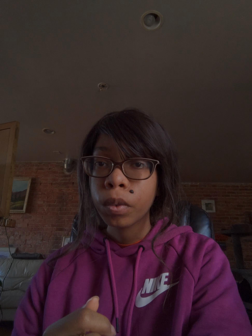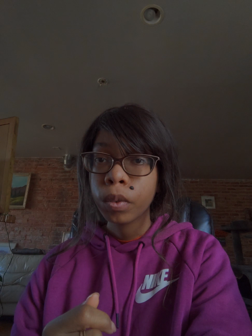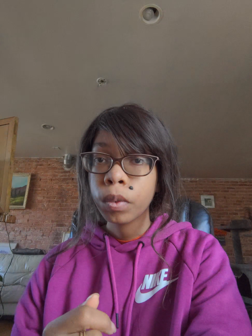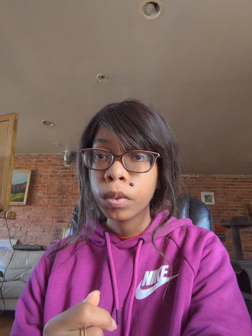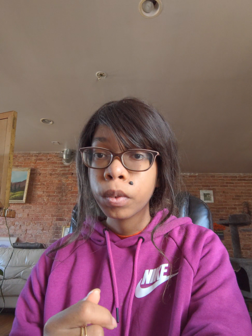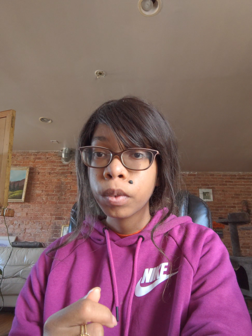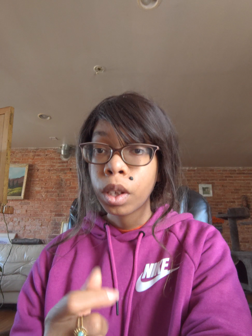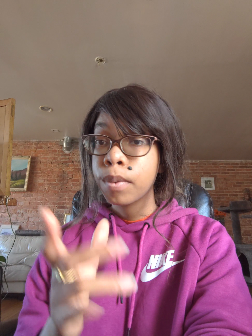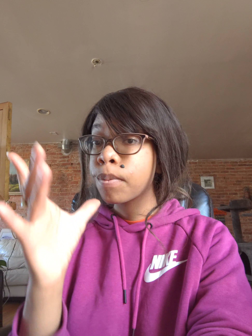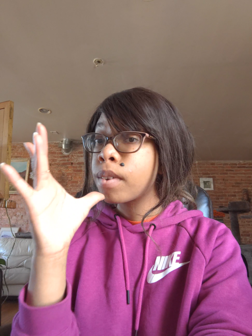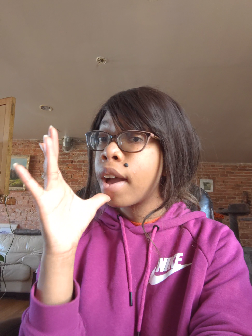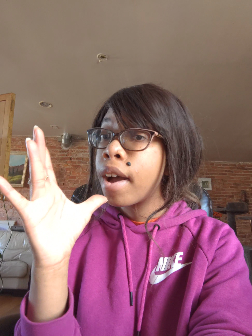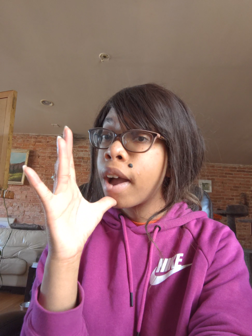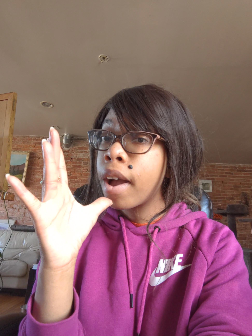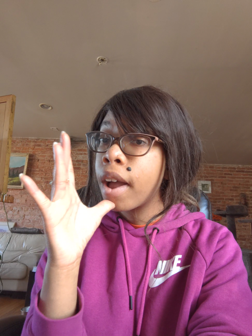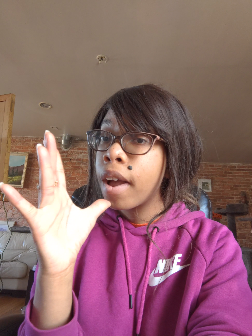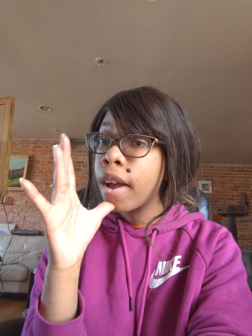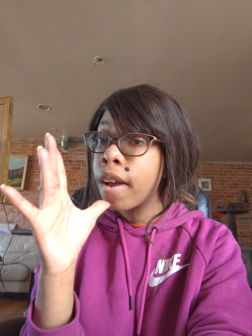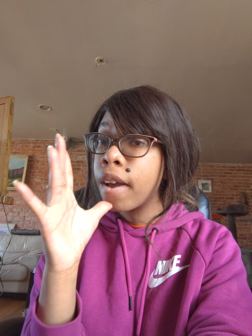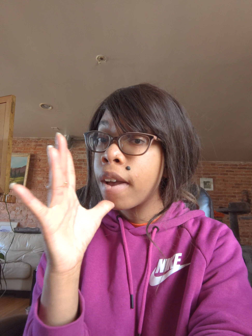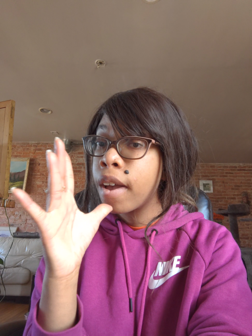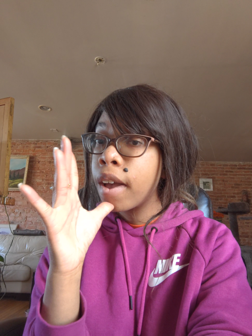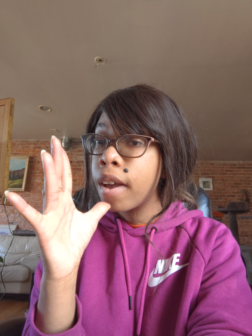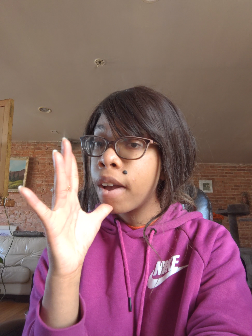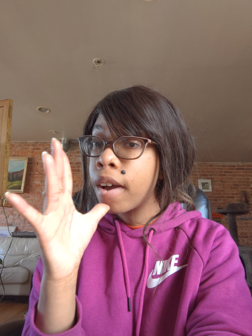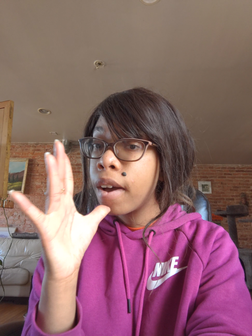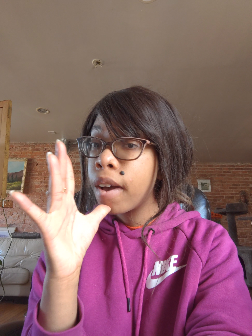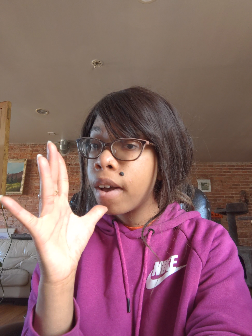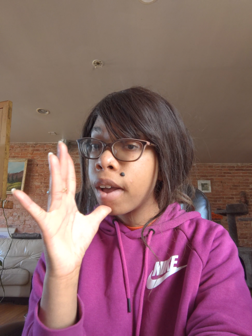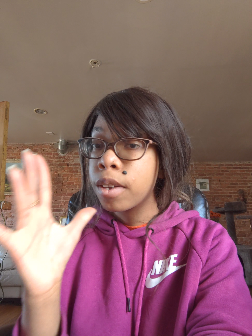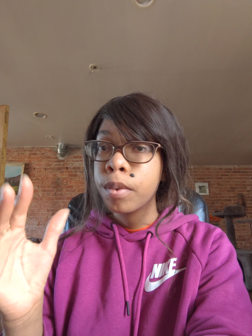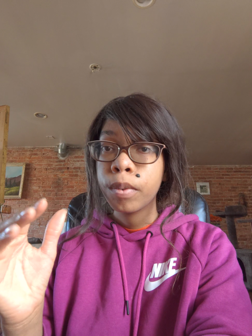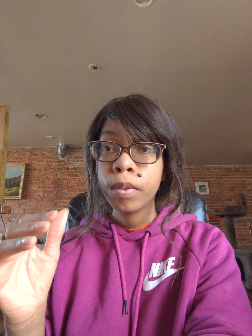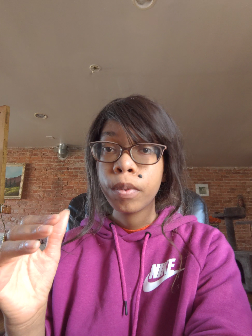mom